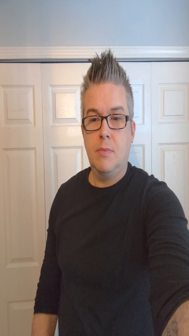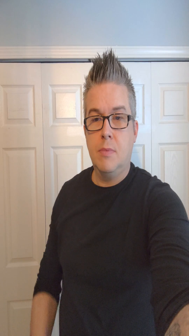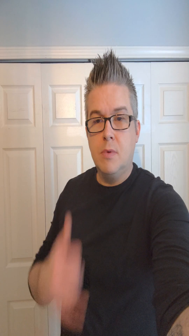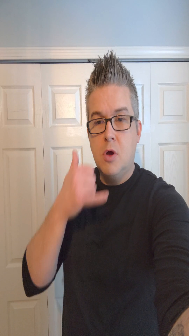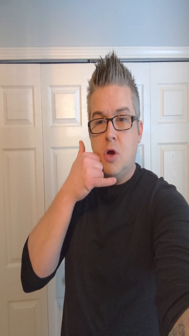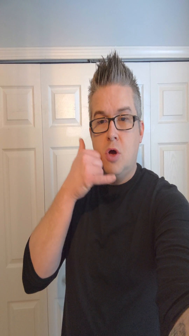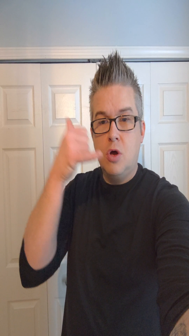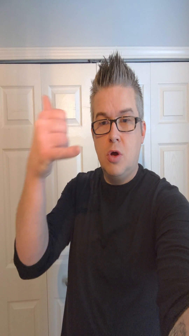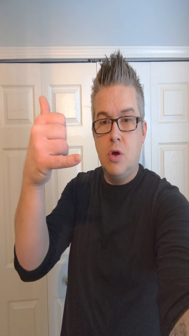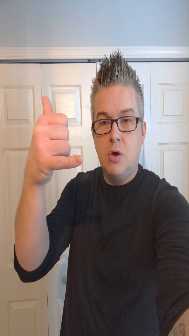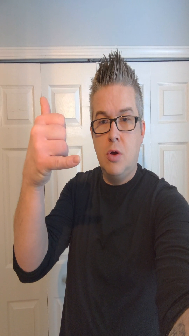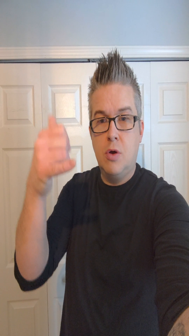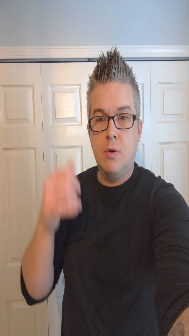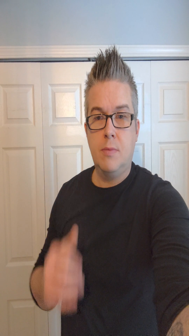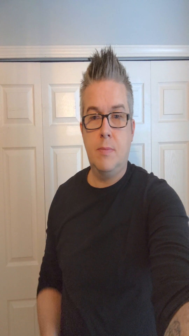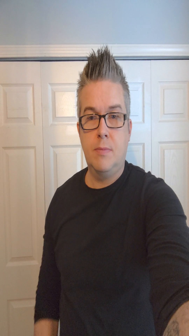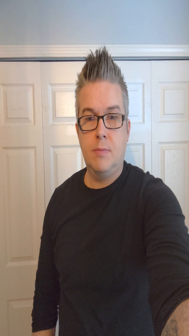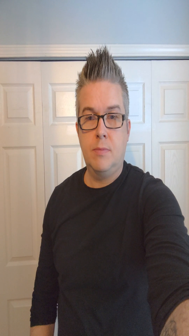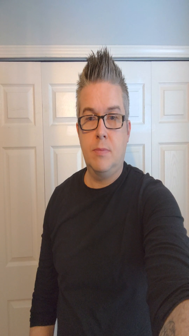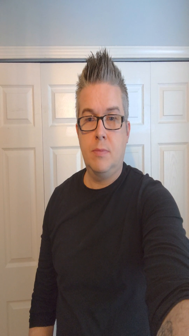call on the phone